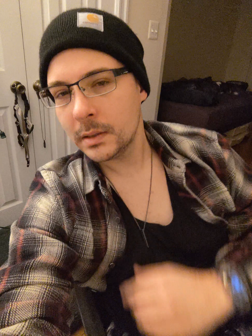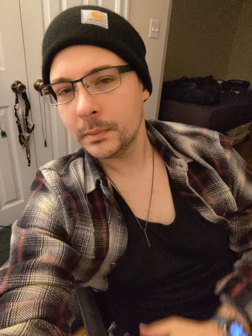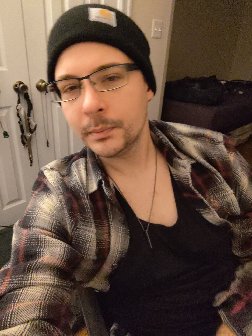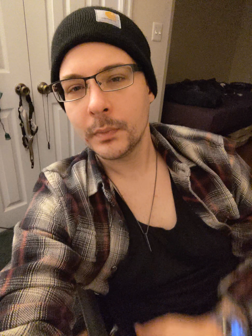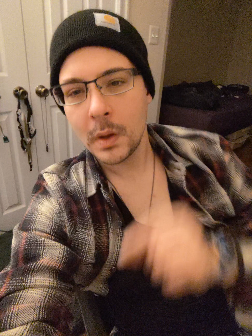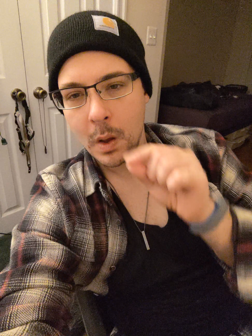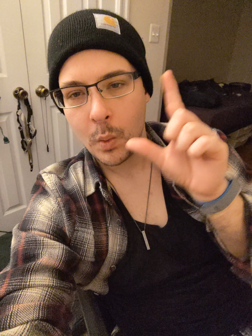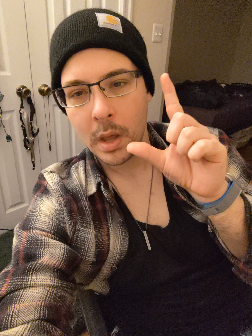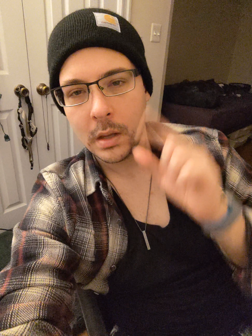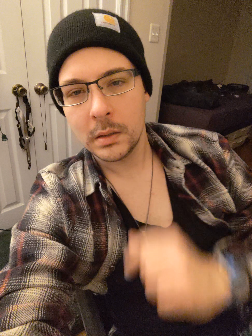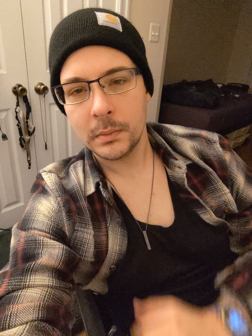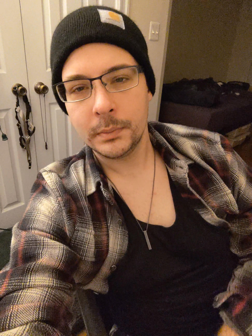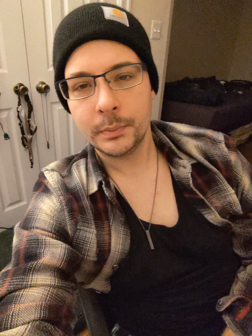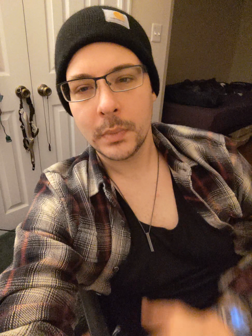awake